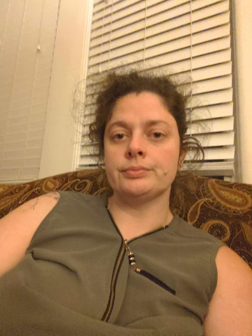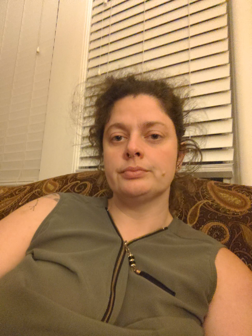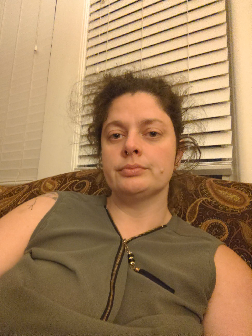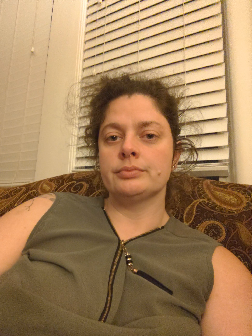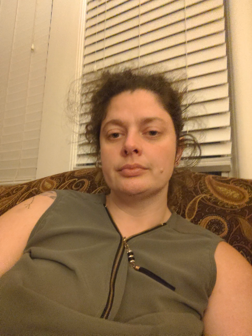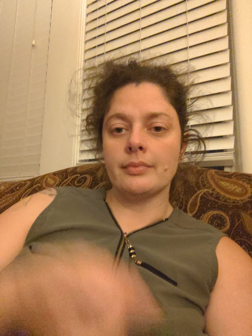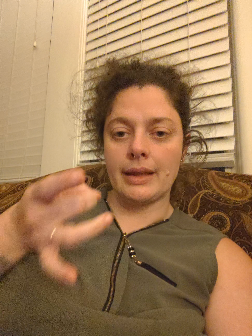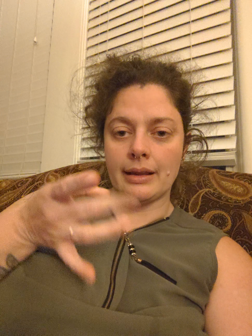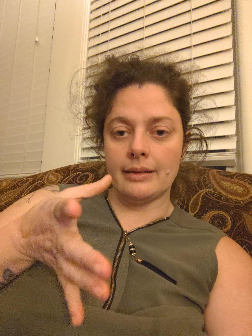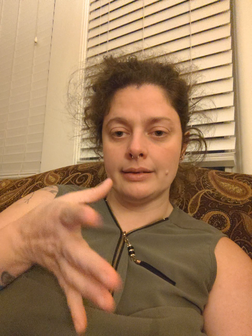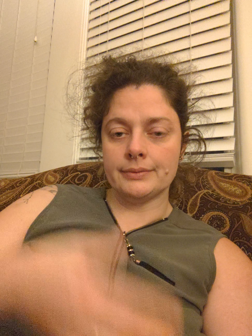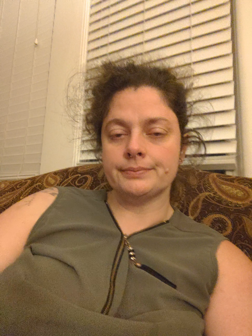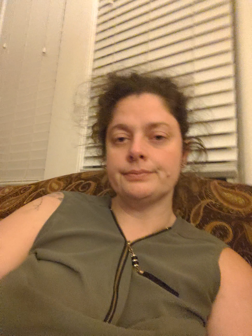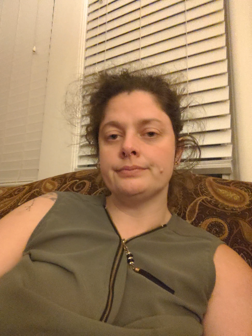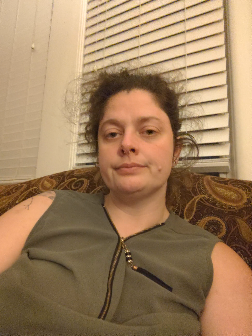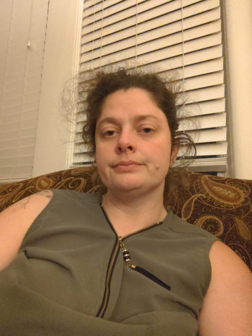hate